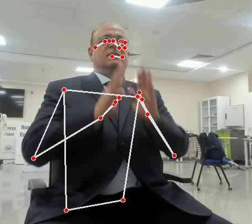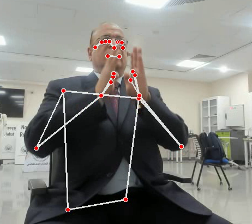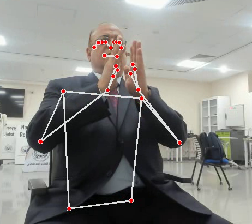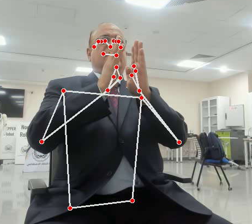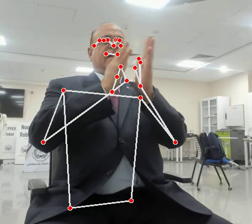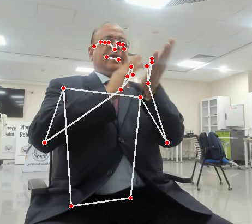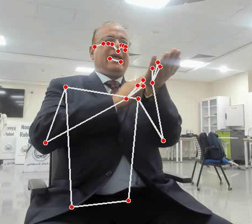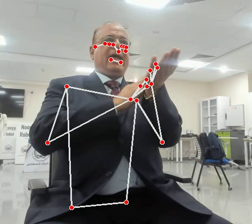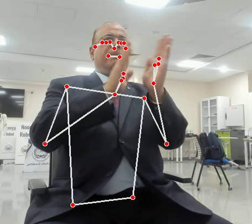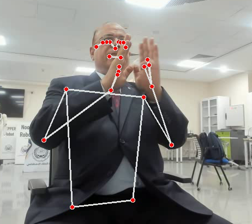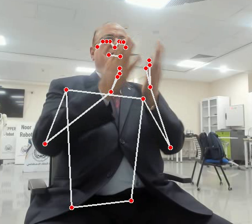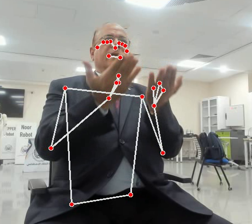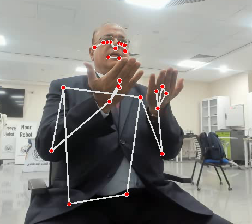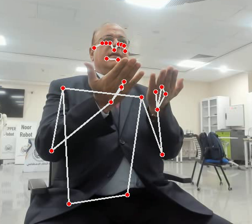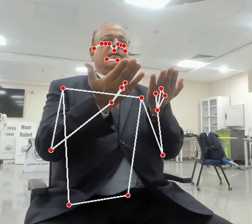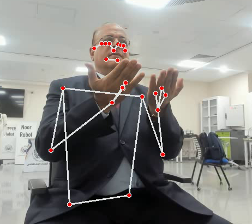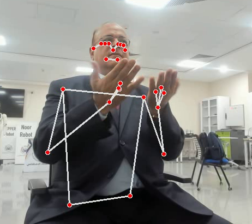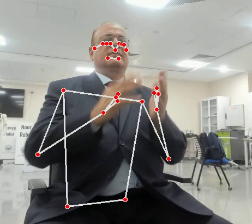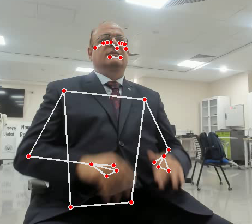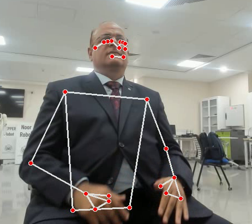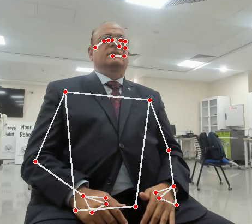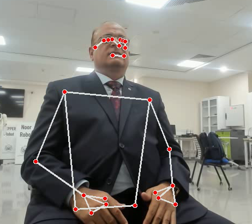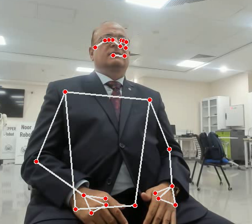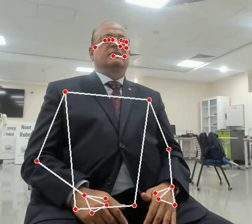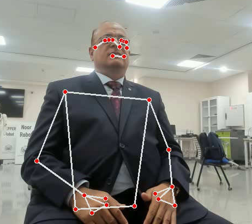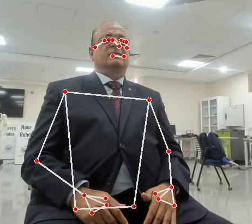ktab